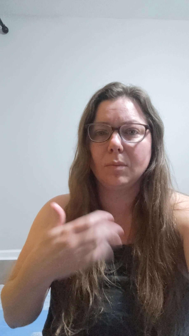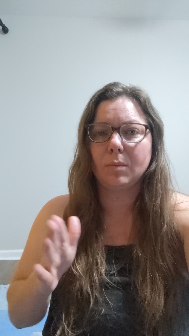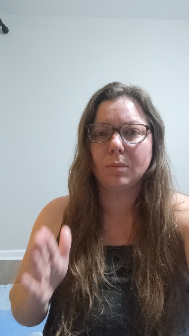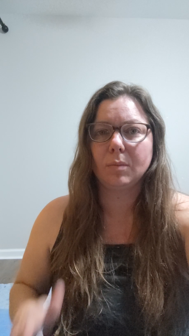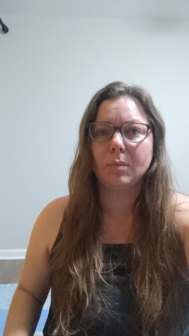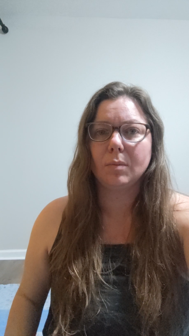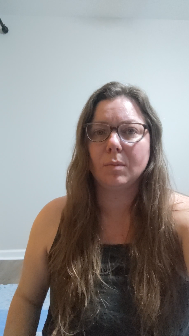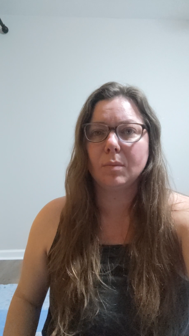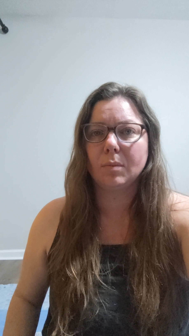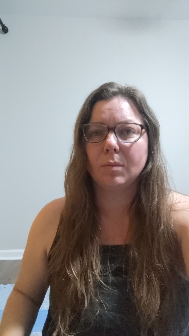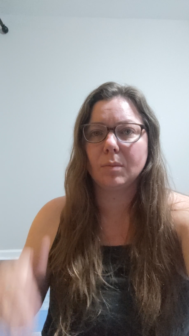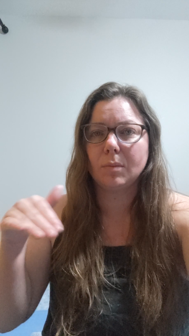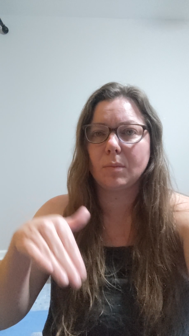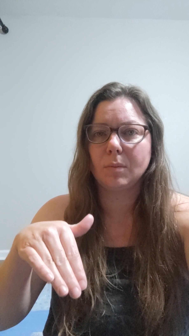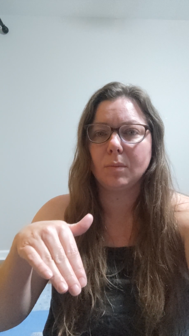night night